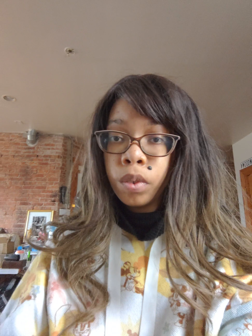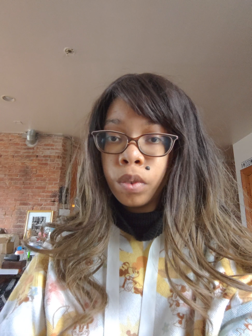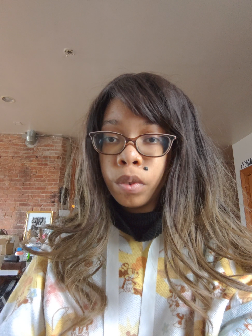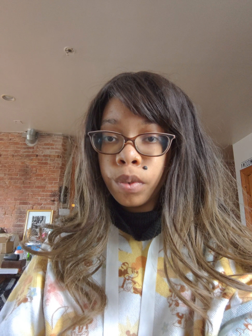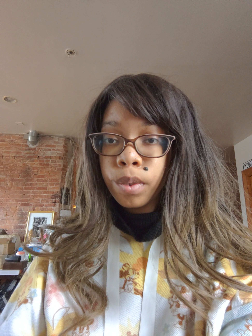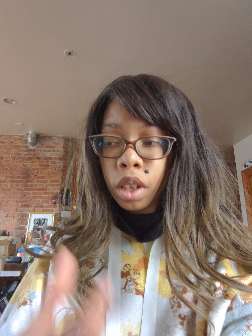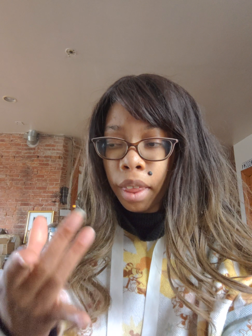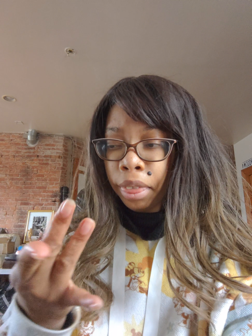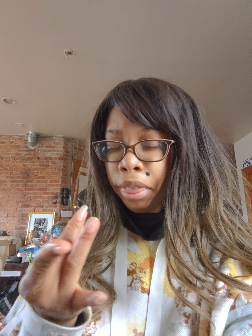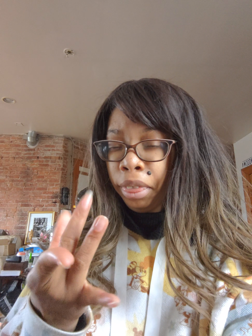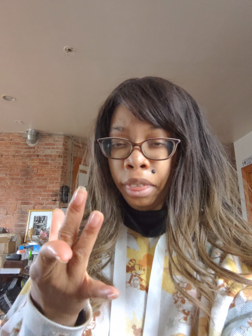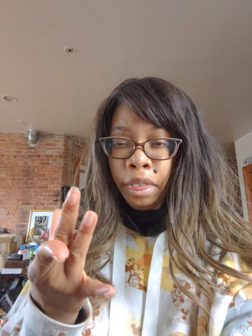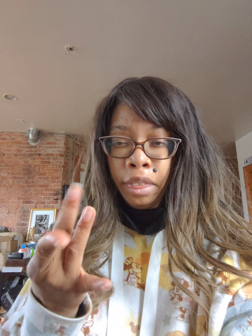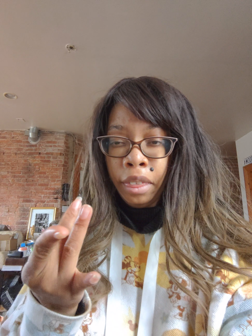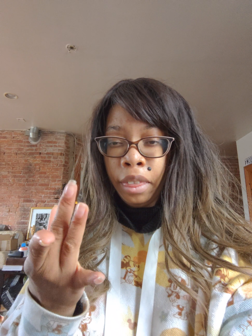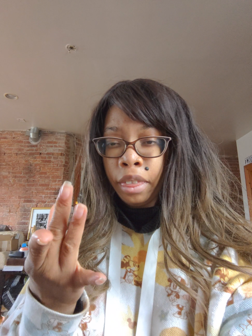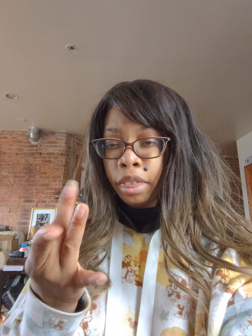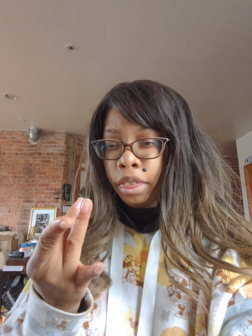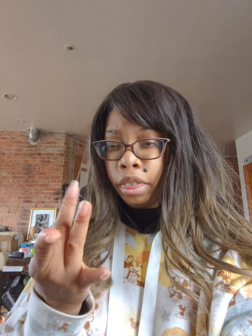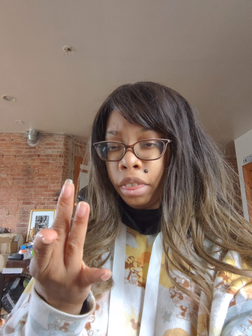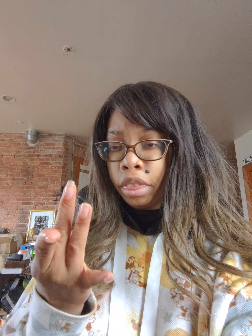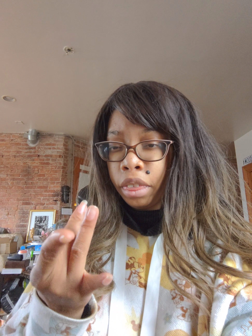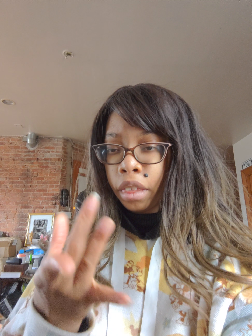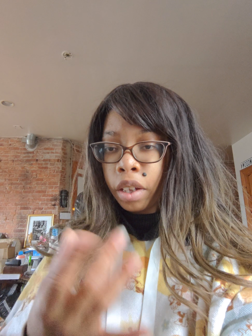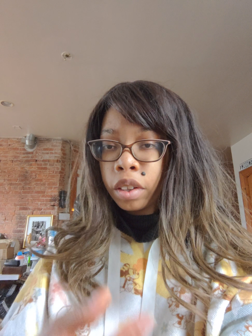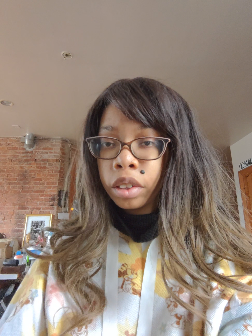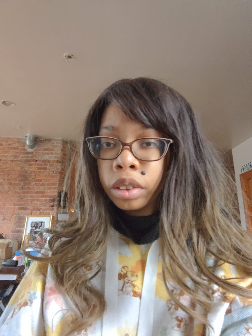sticky